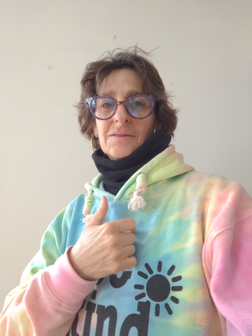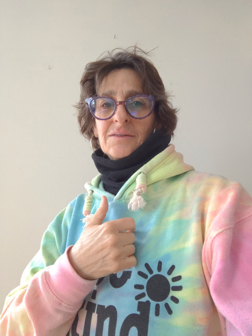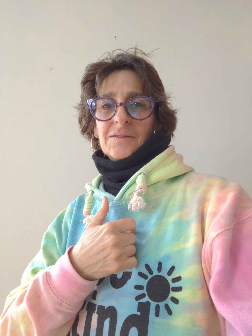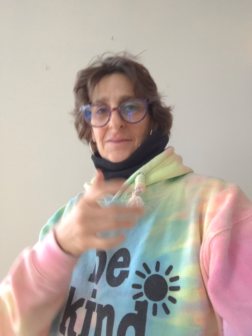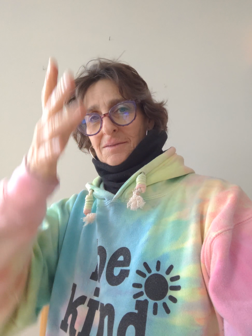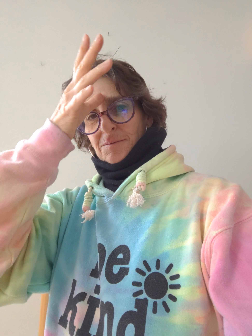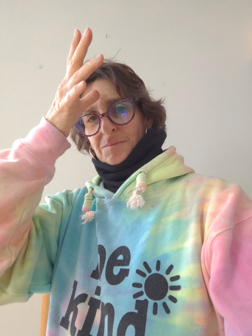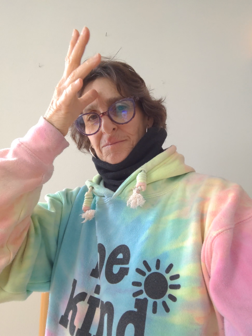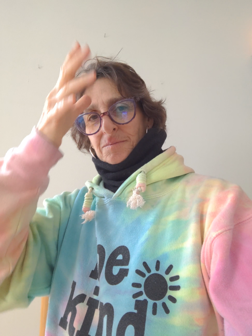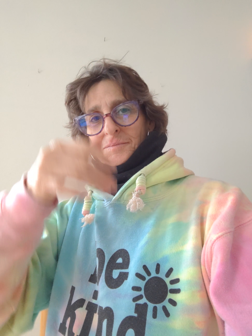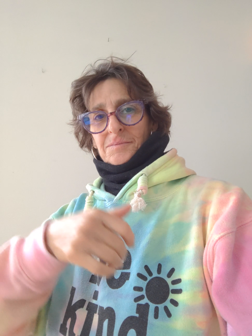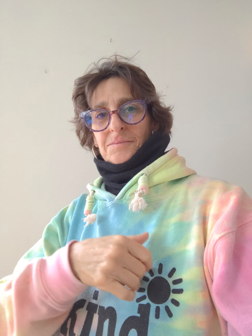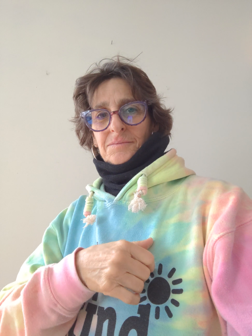dad